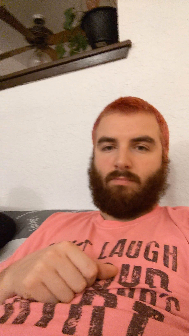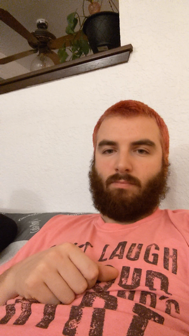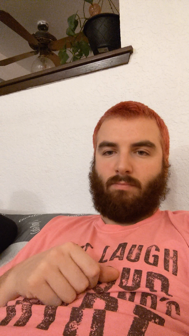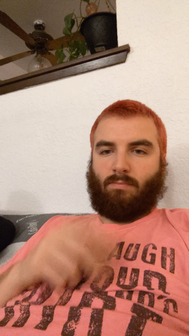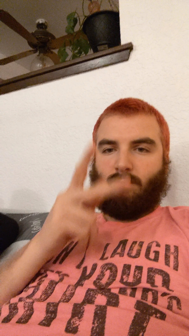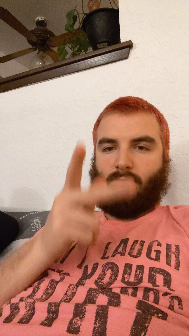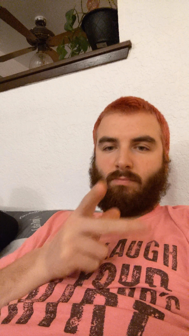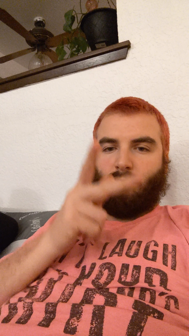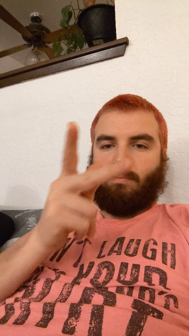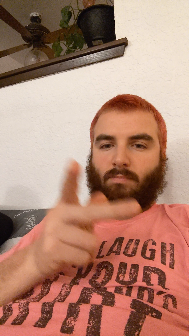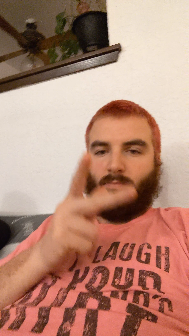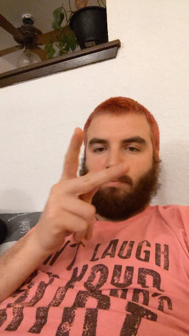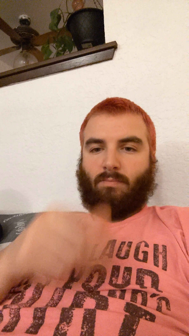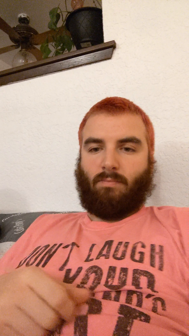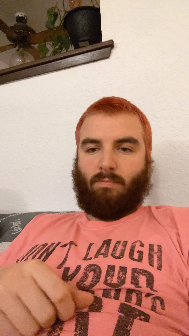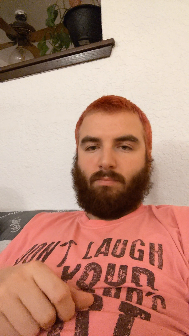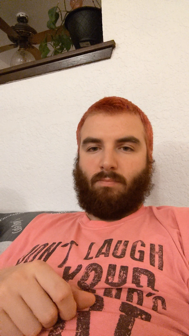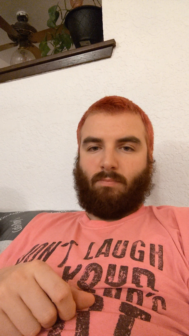careful